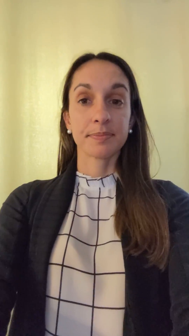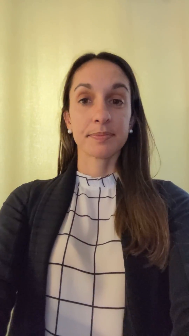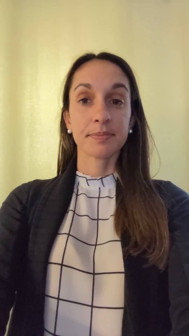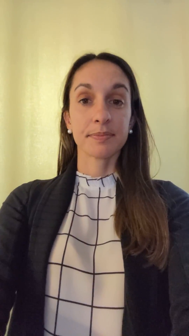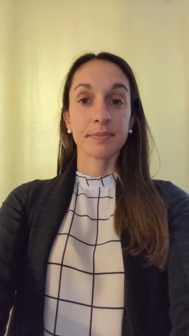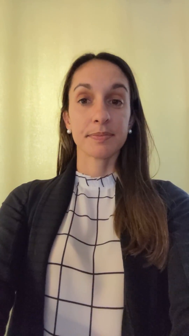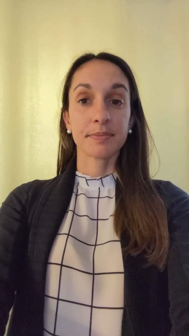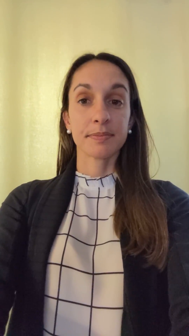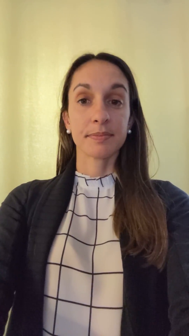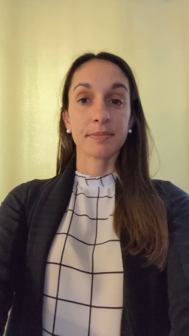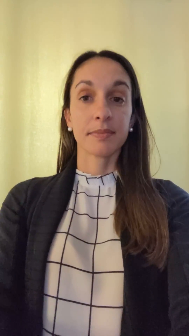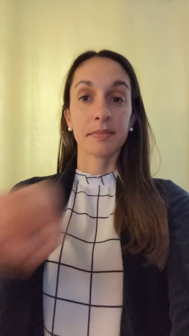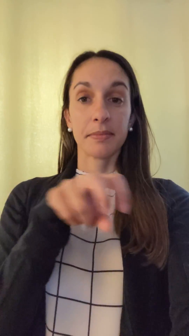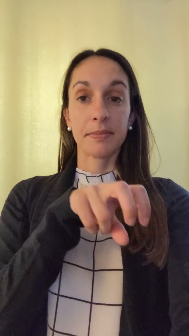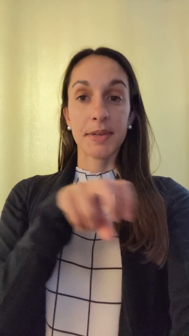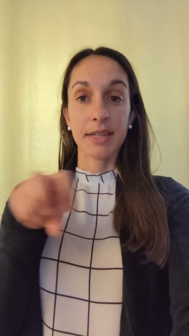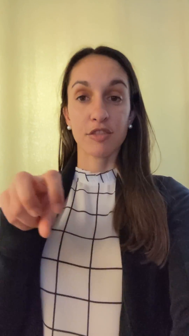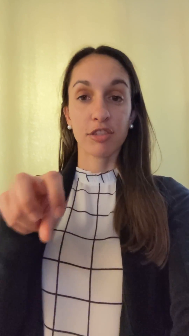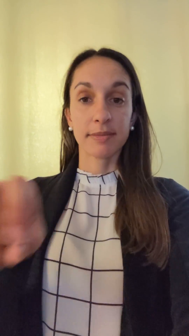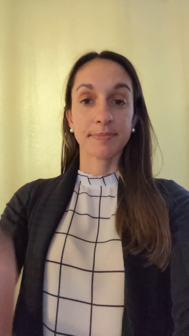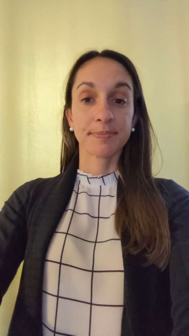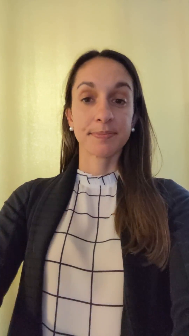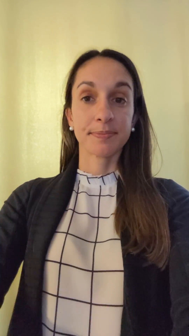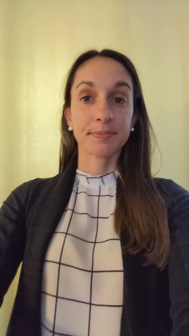bench